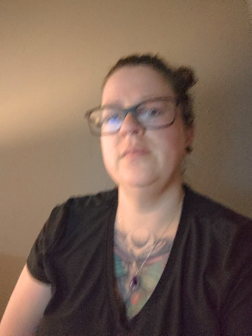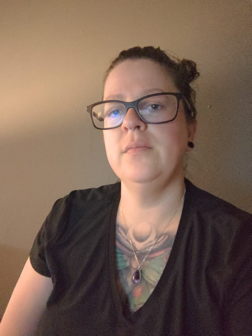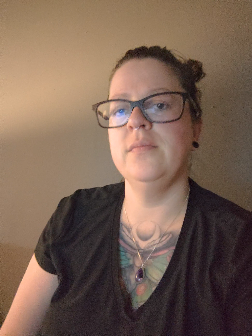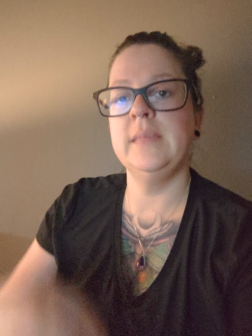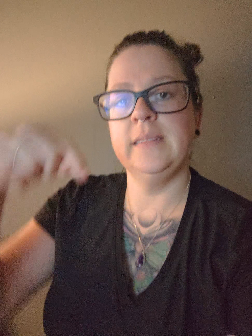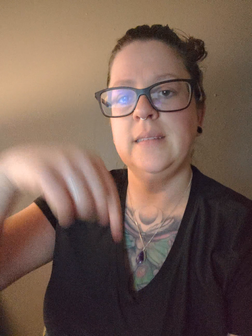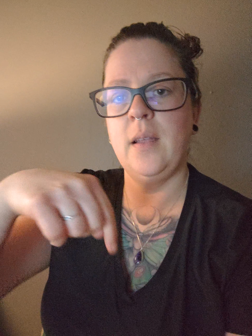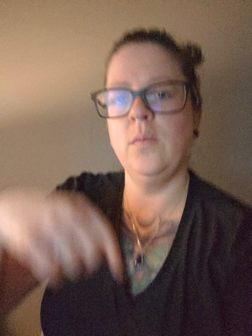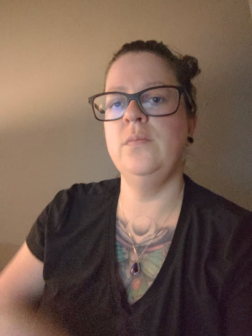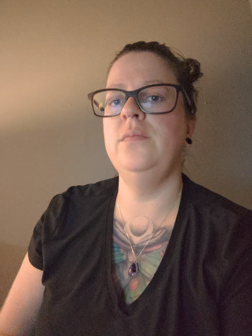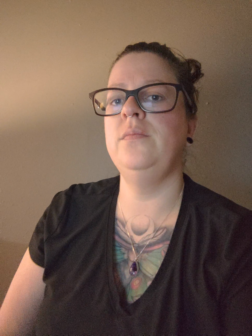down